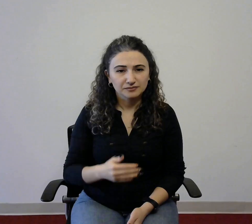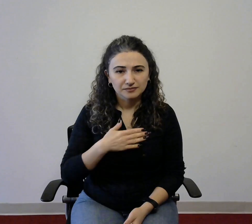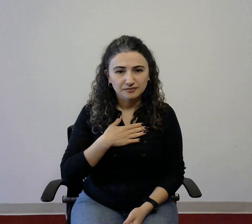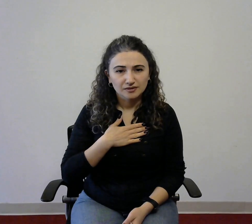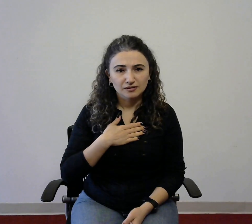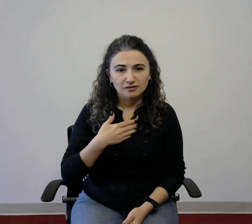mən